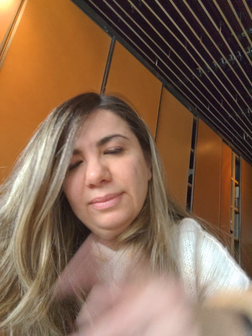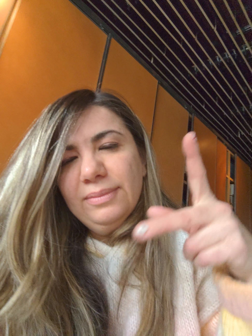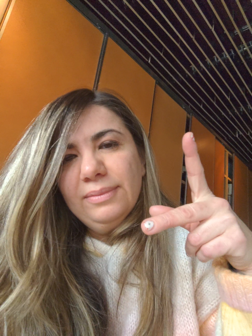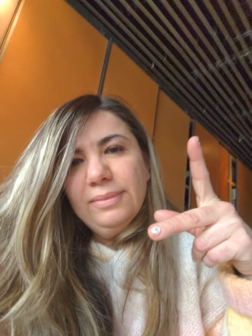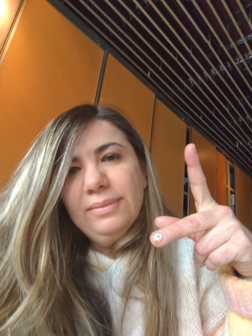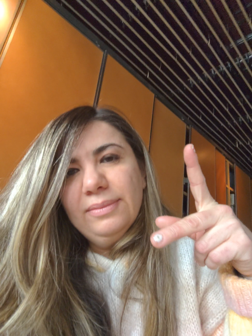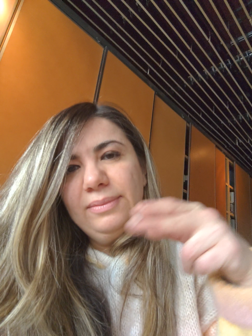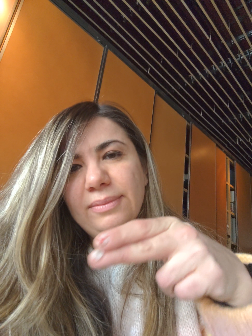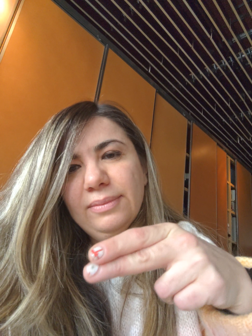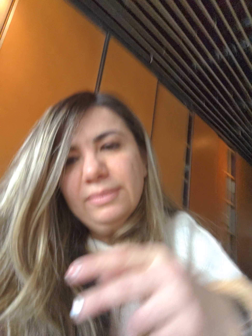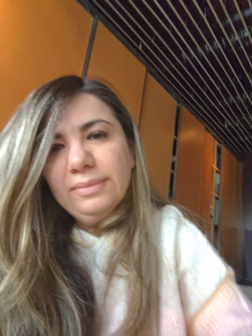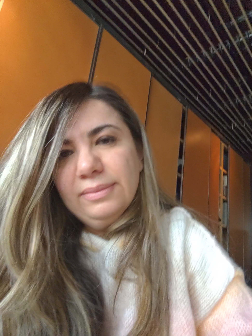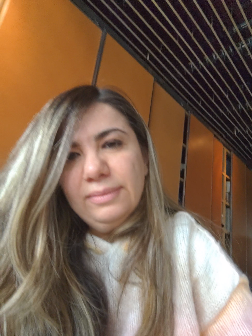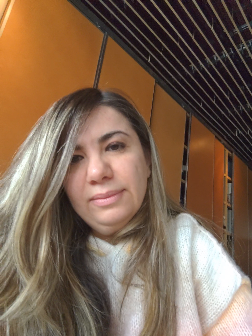cut